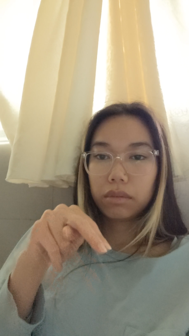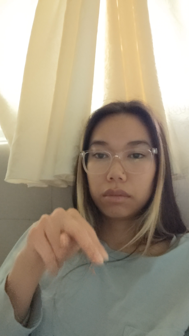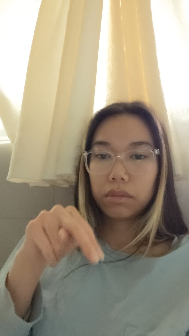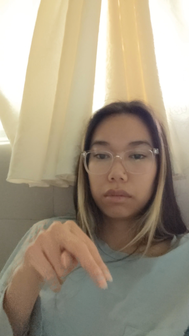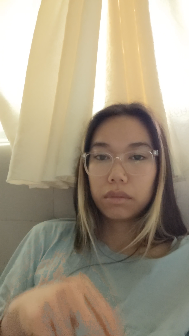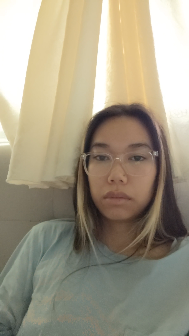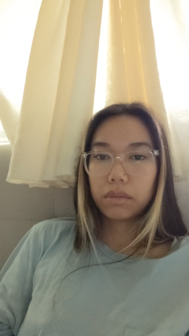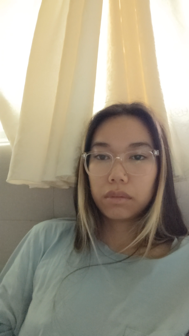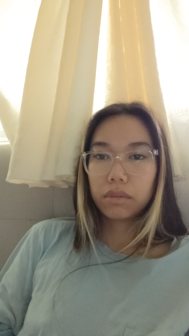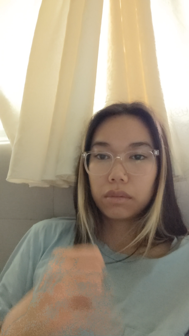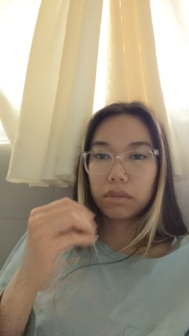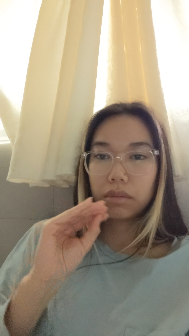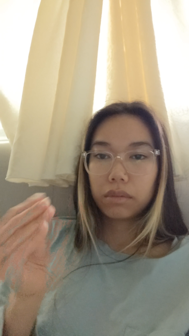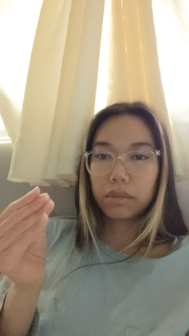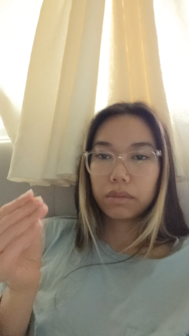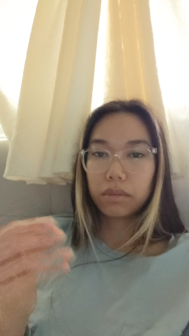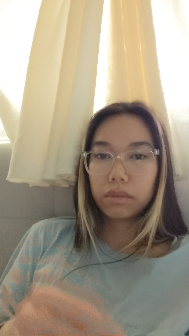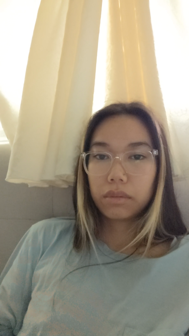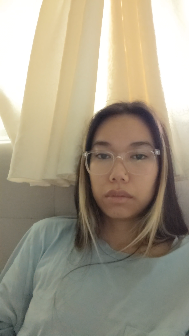none